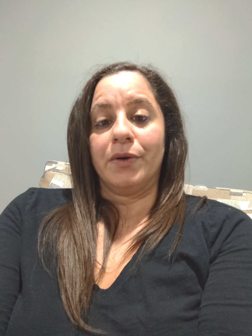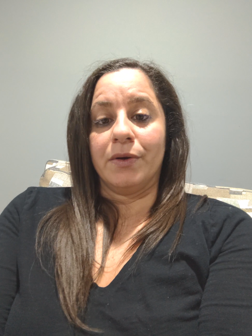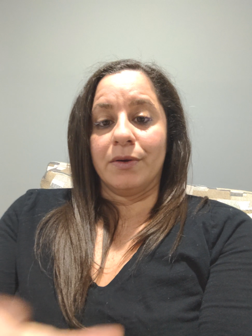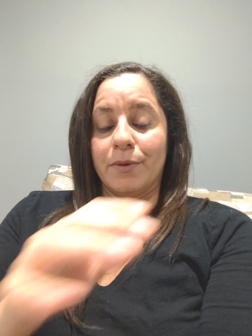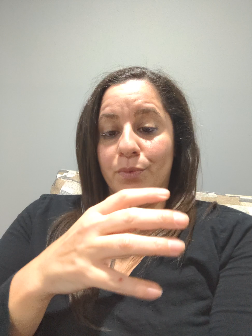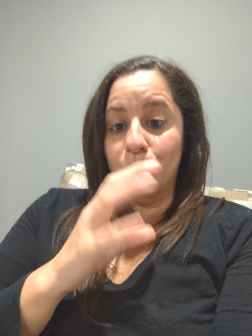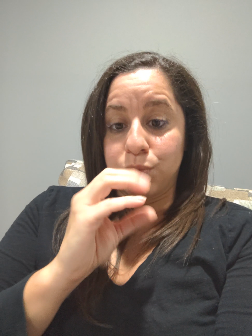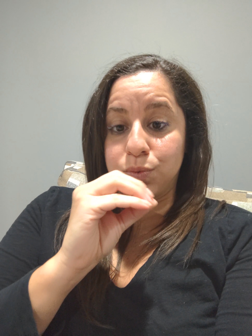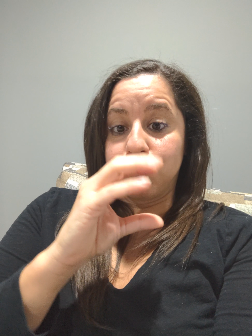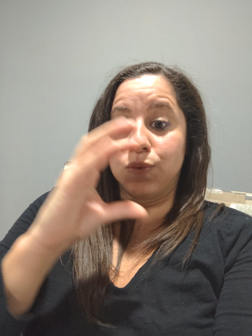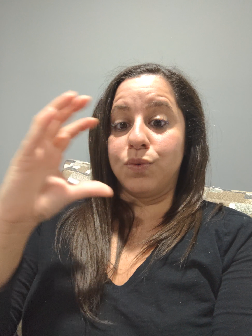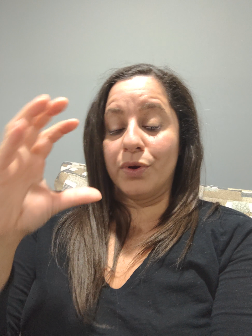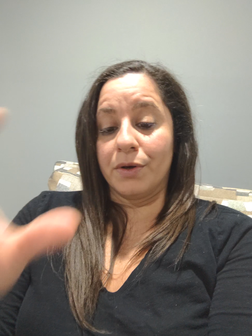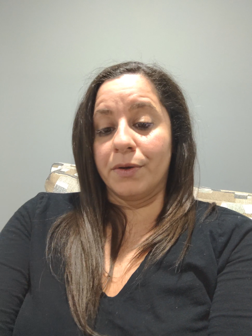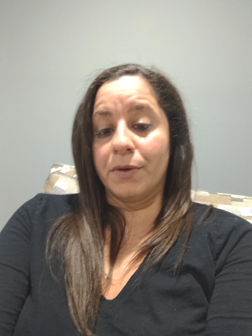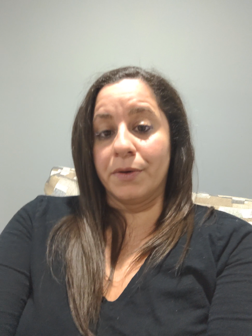balloon